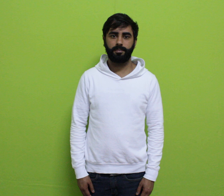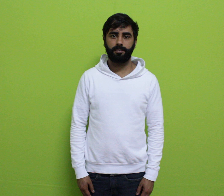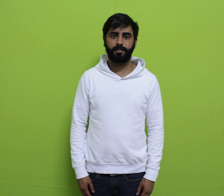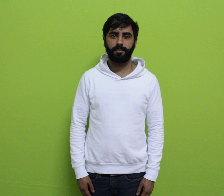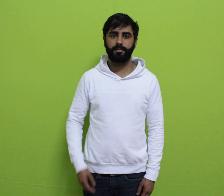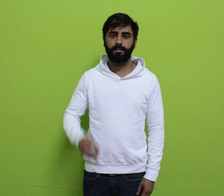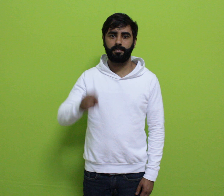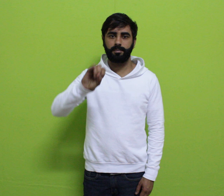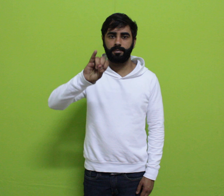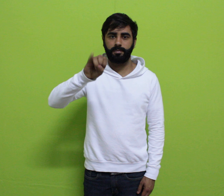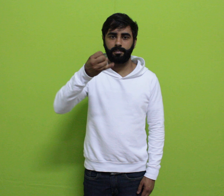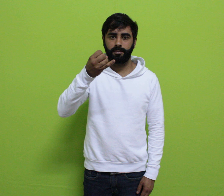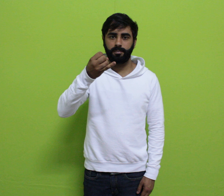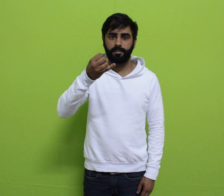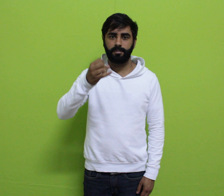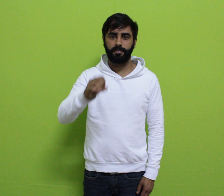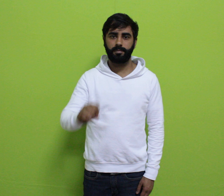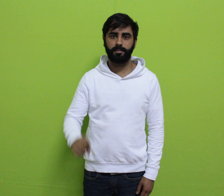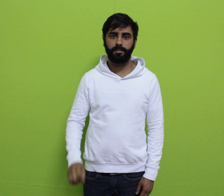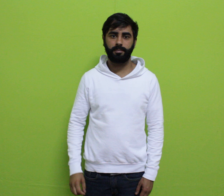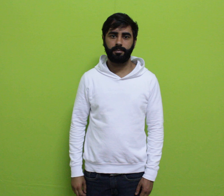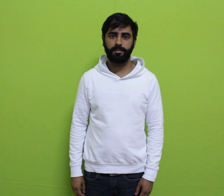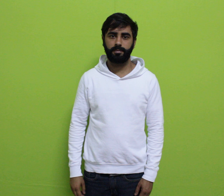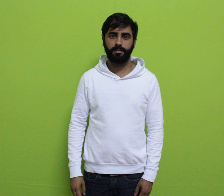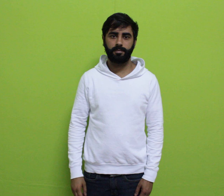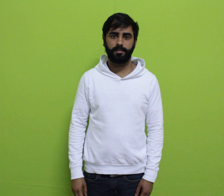aproveitar